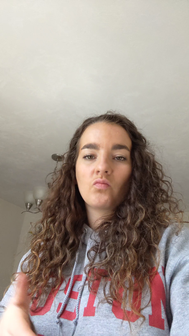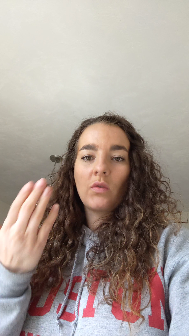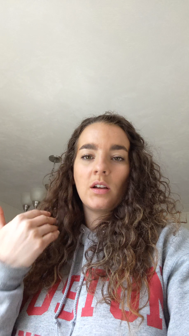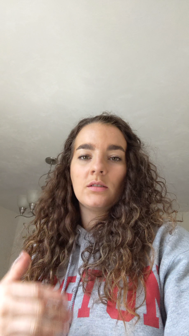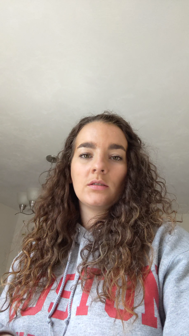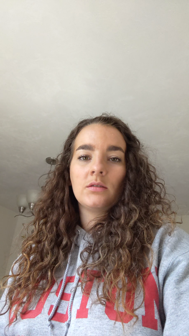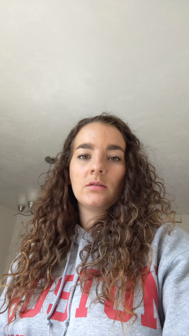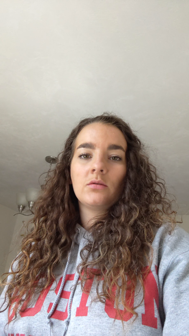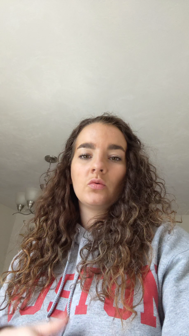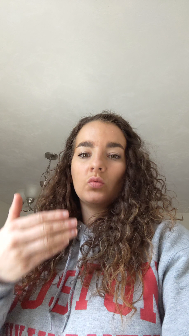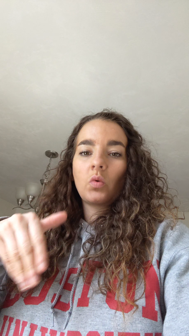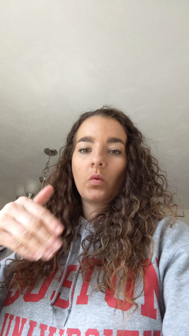shorts